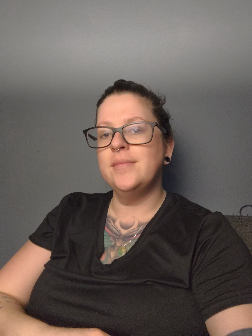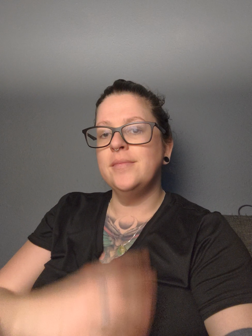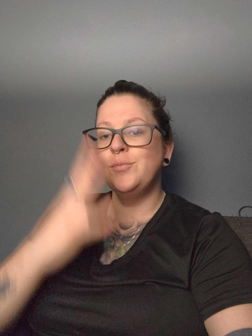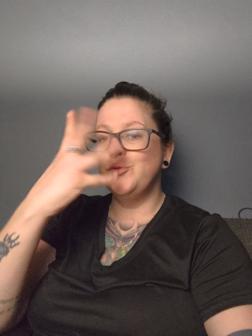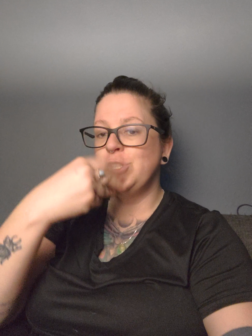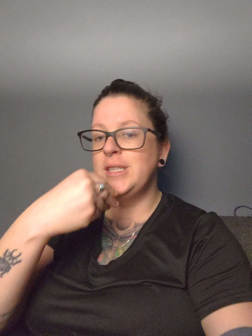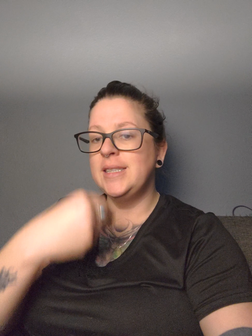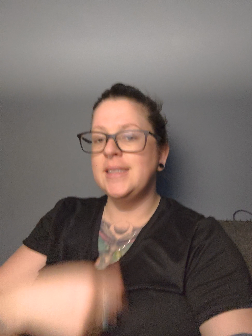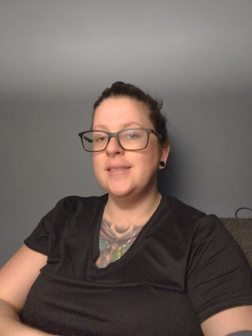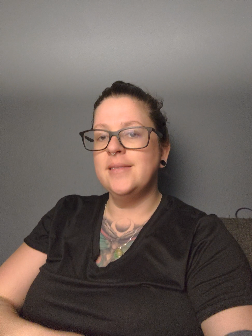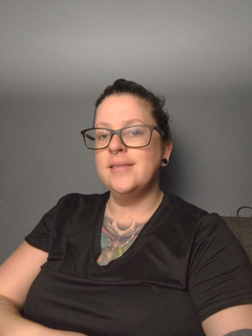pretty